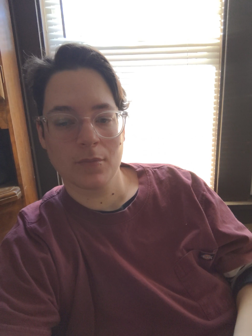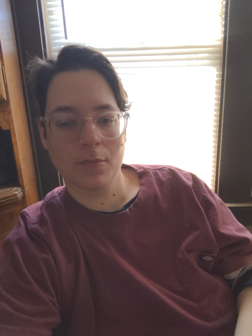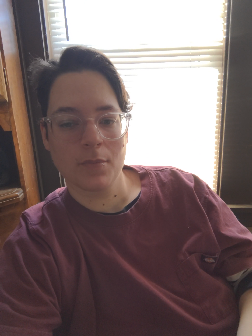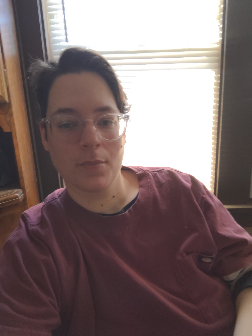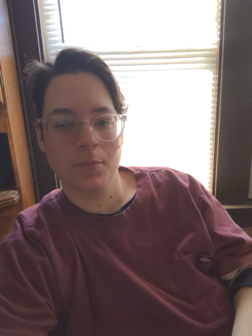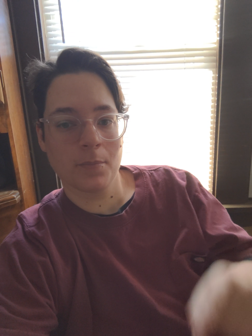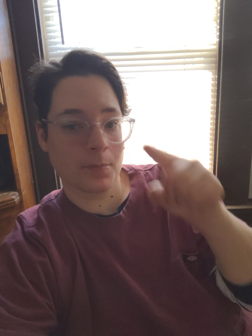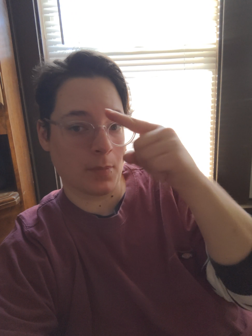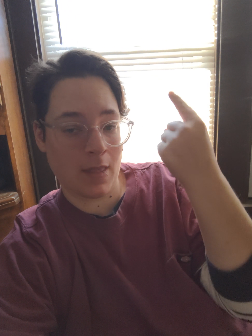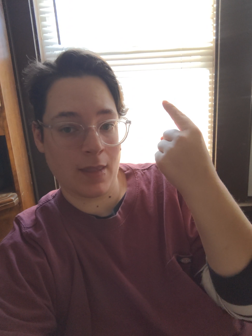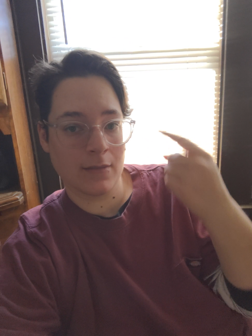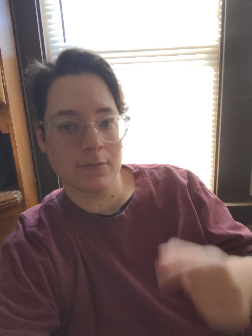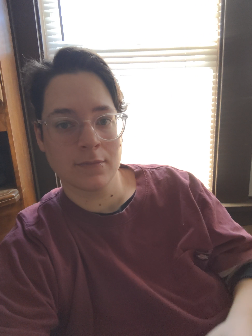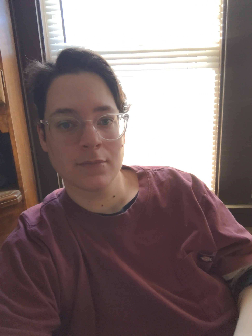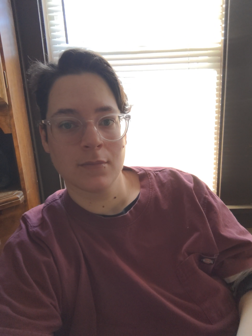black